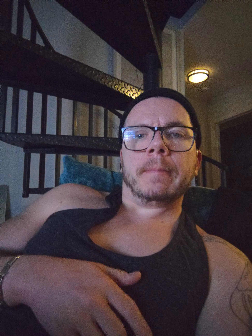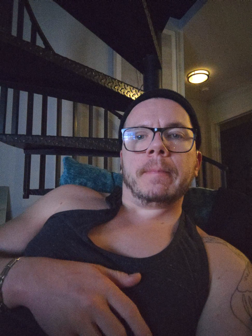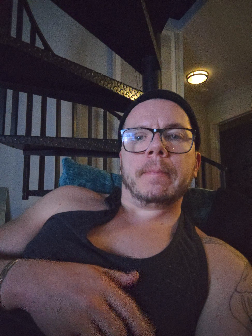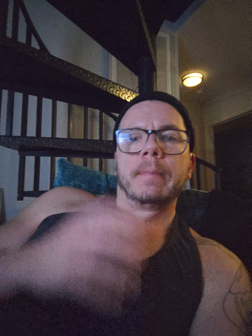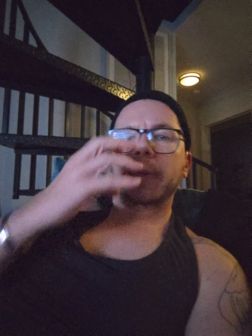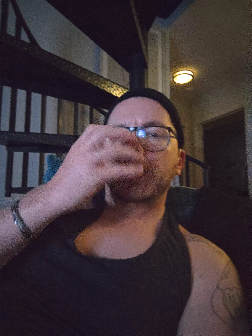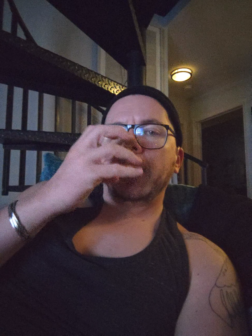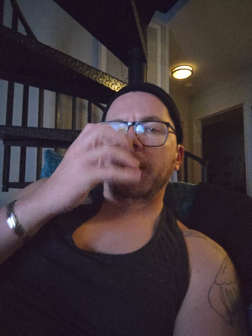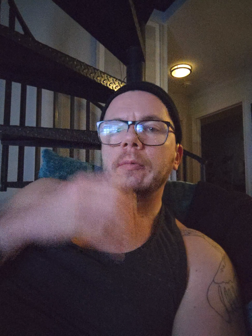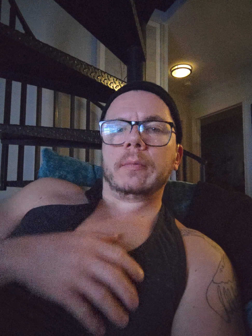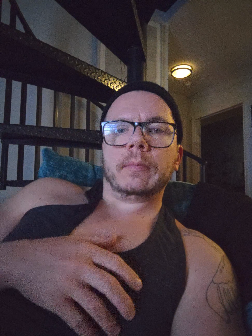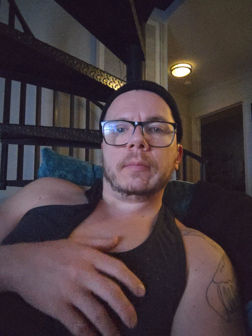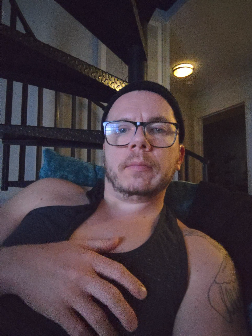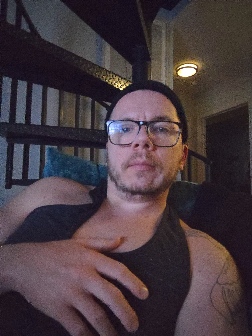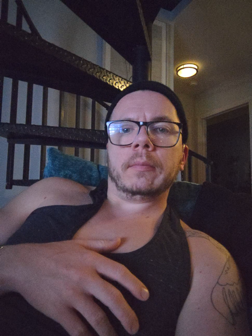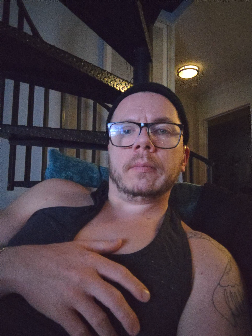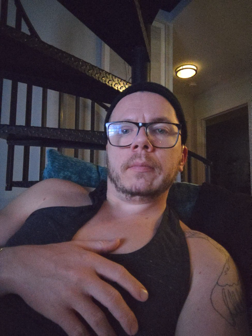clown